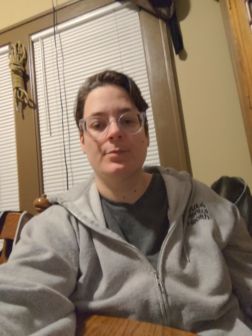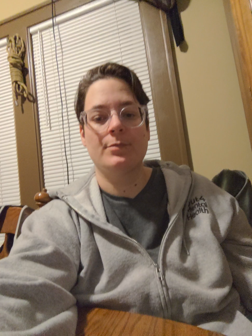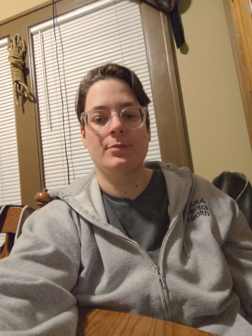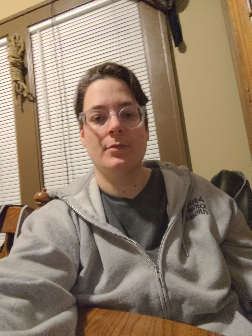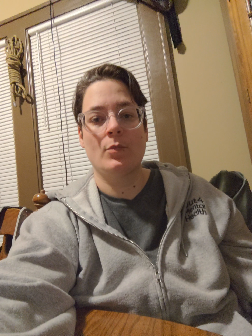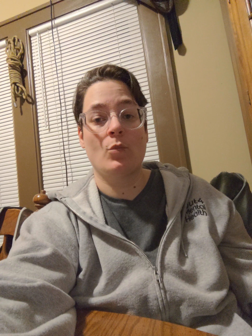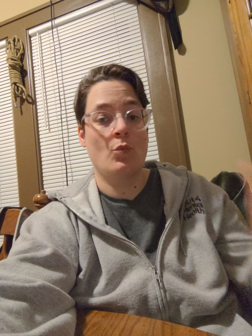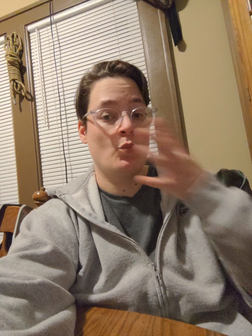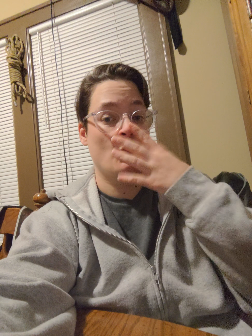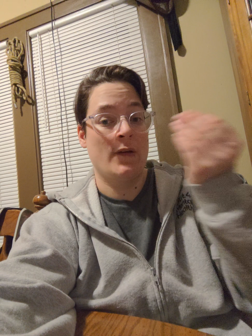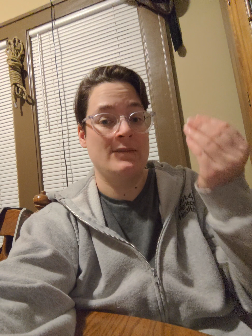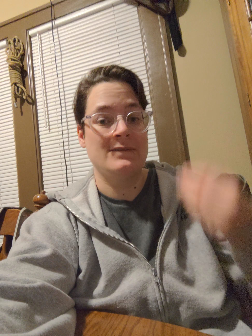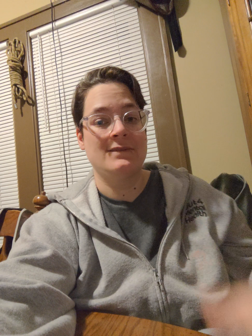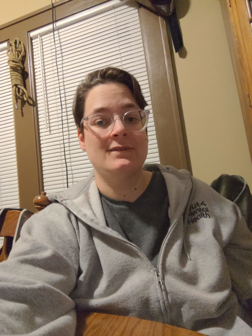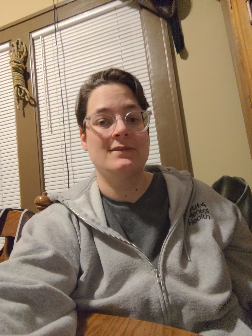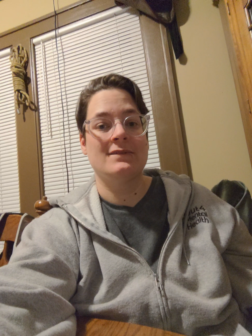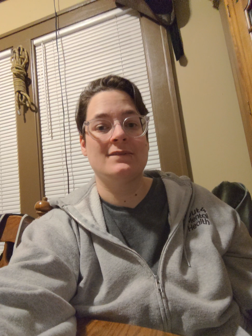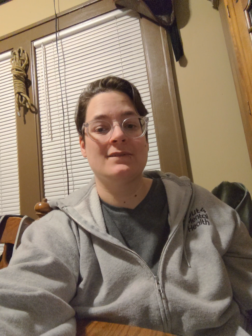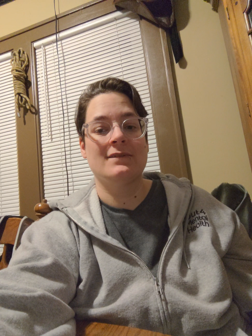wolf